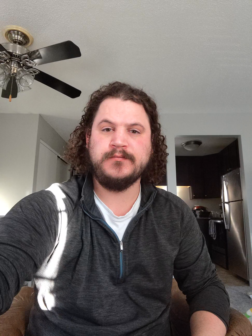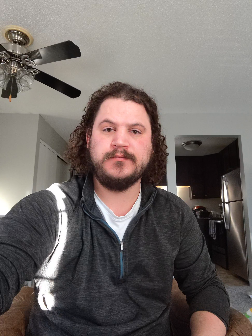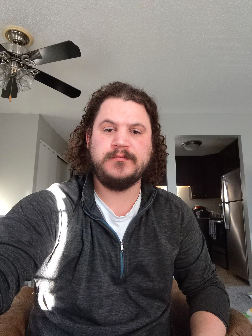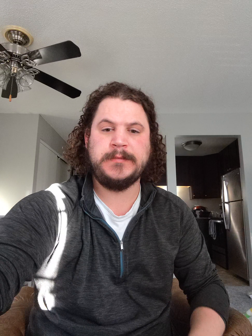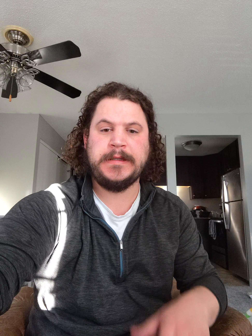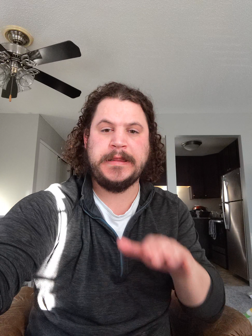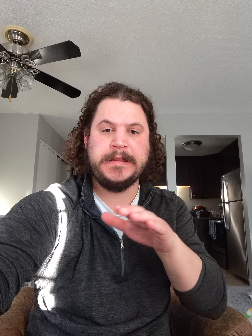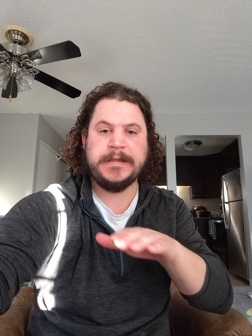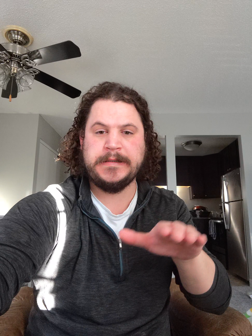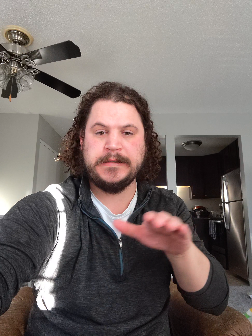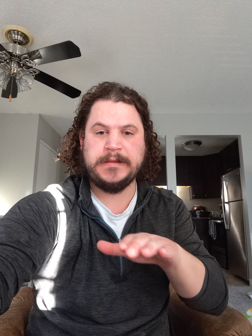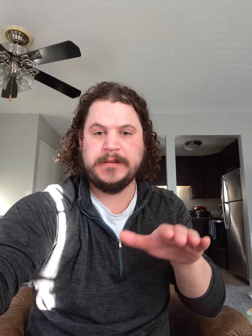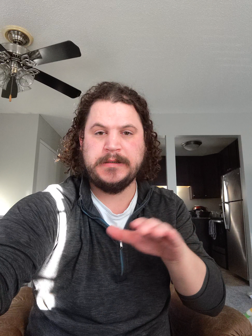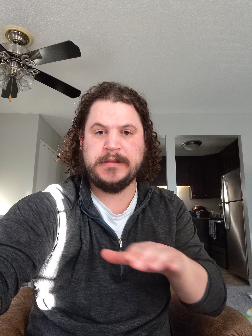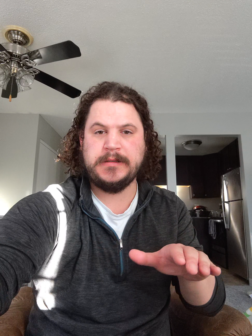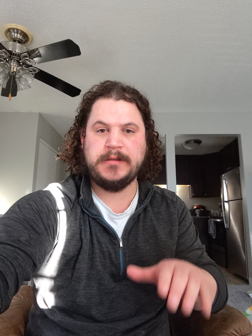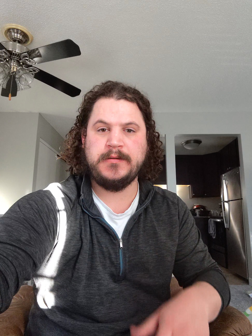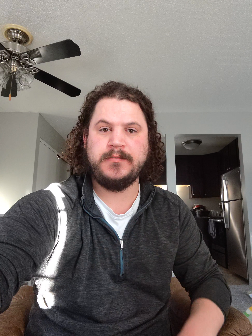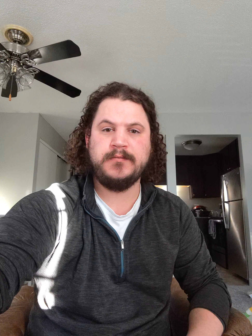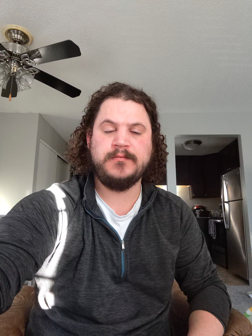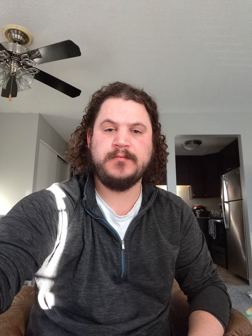clean